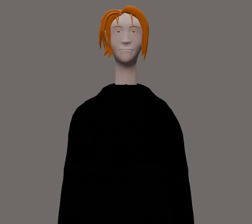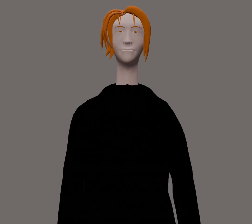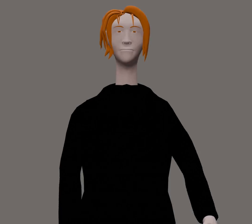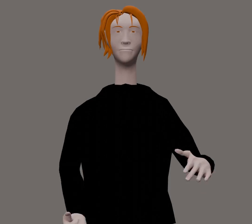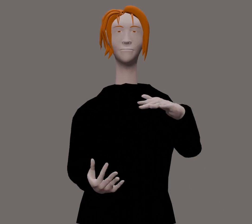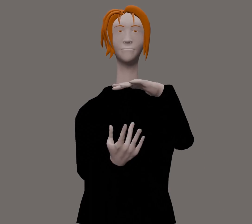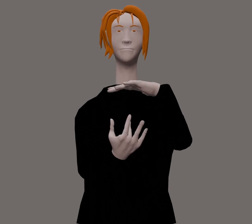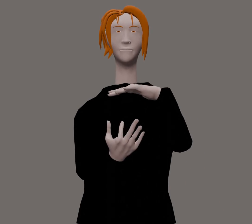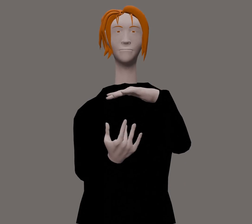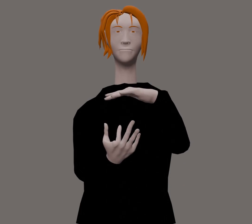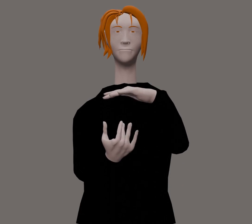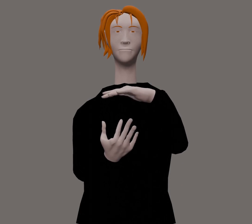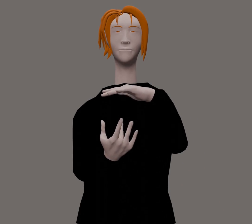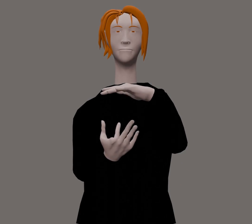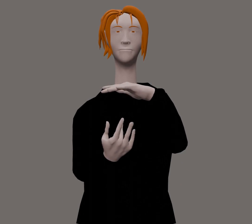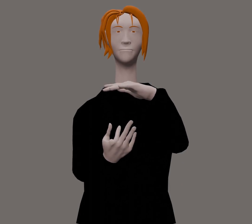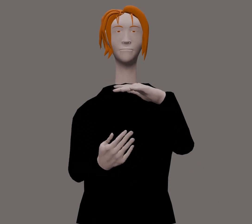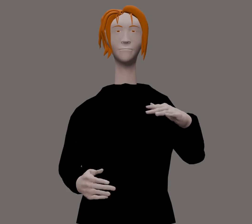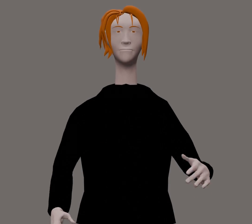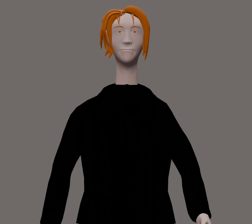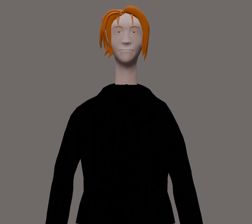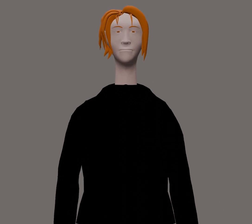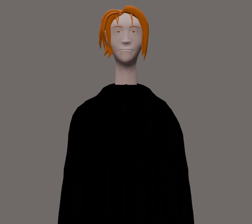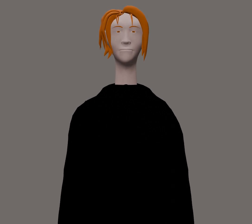Boil